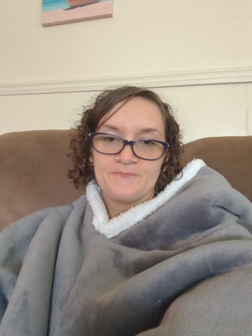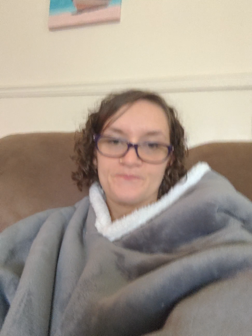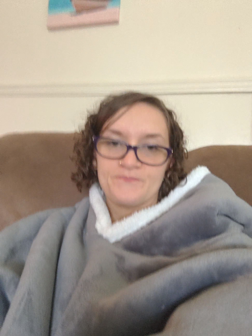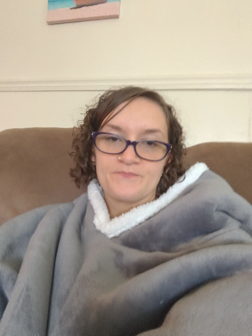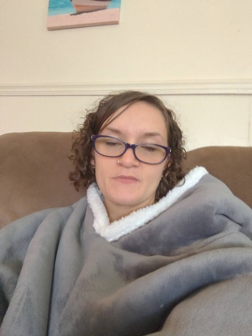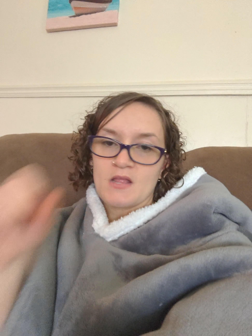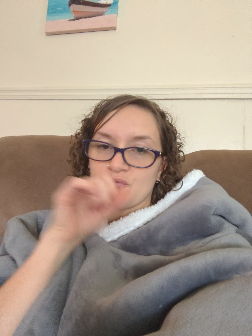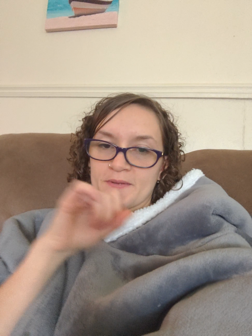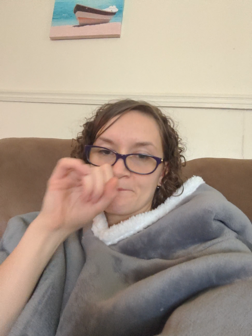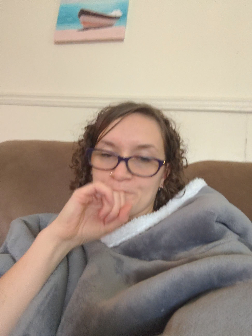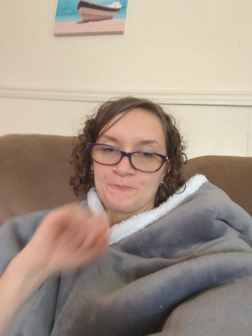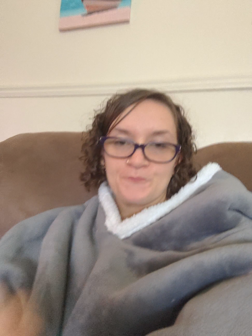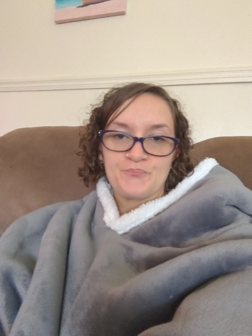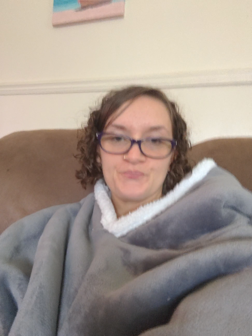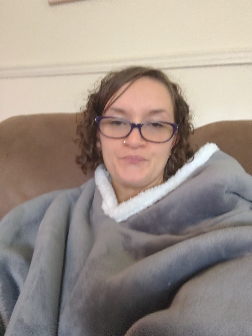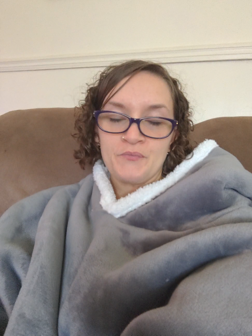ice cream